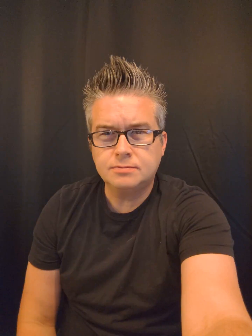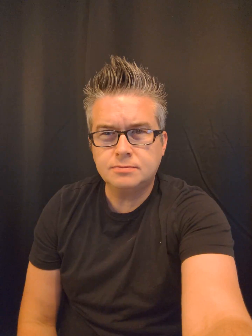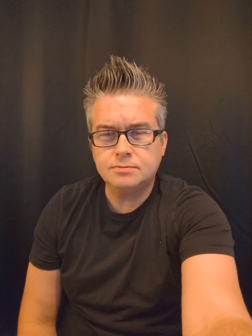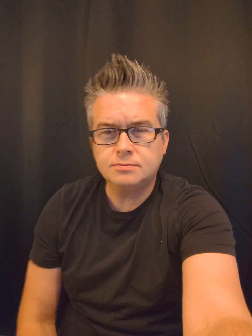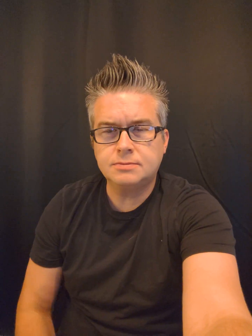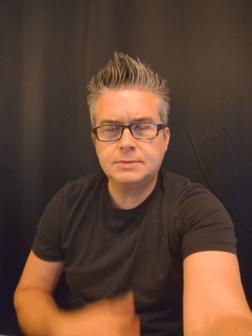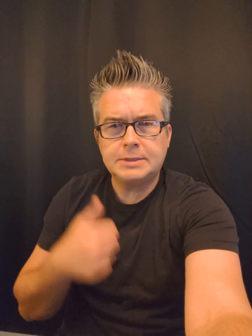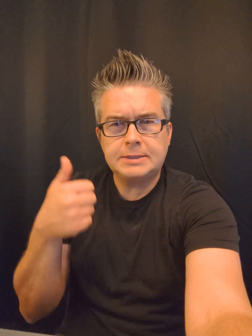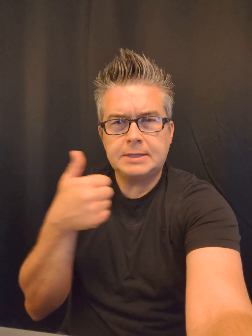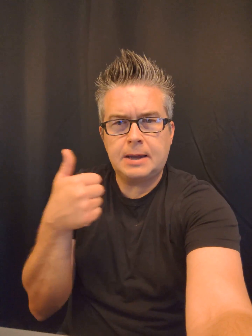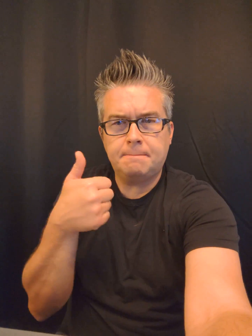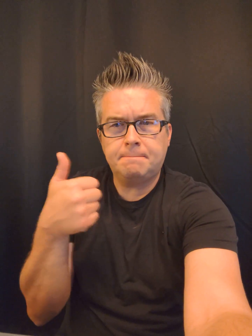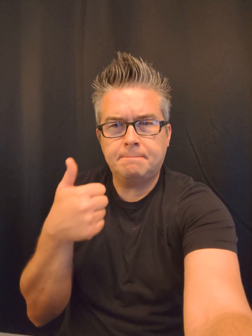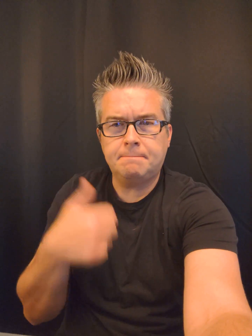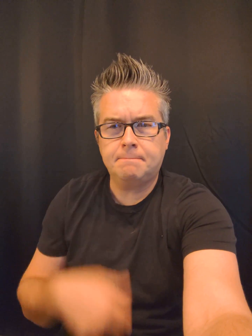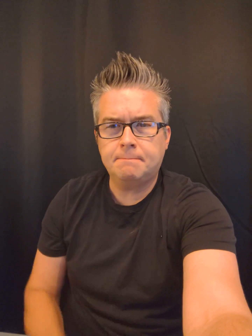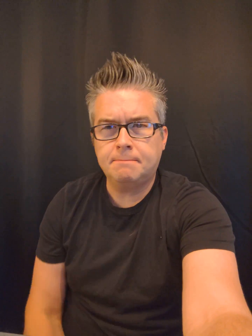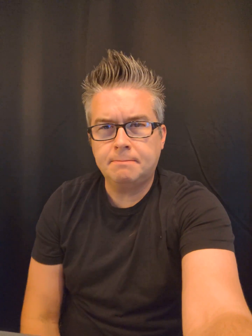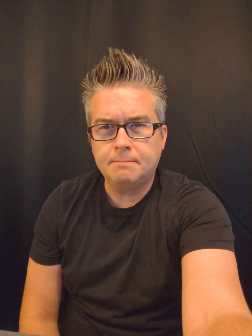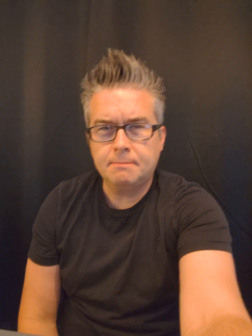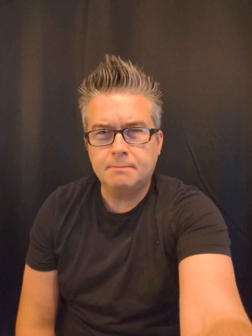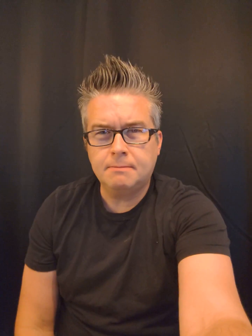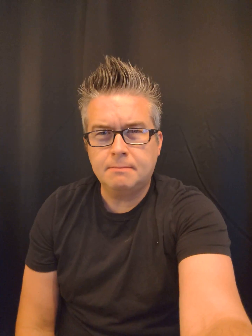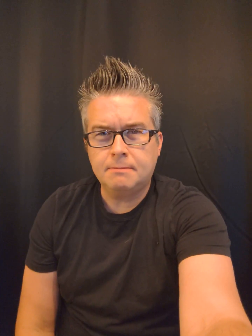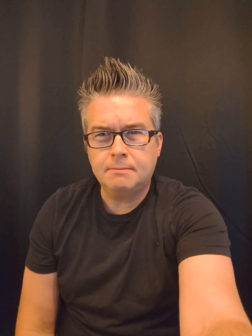game